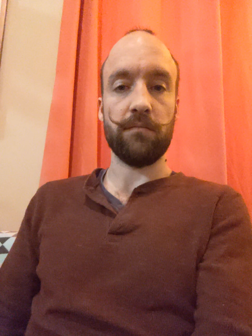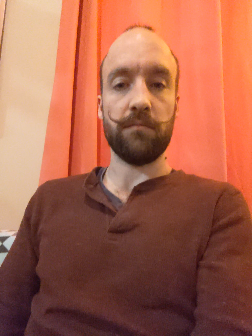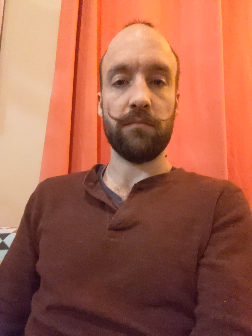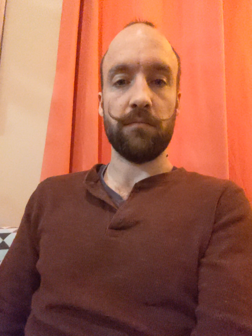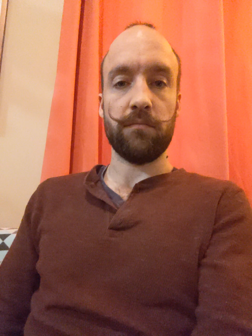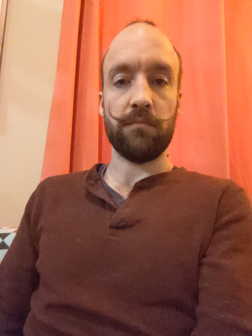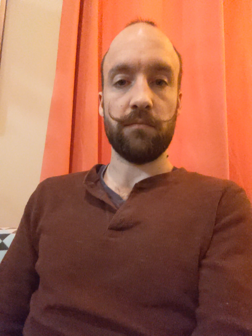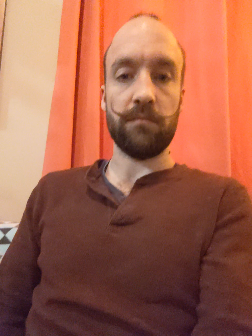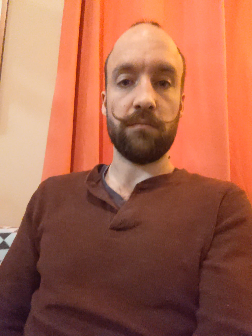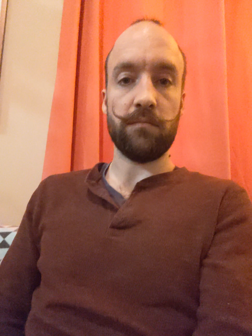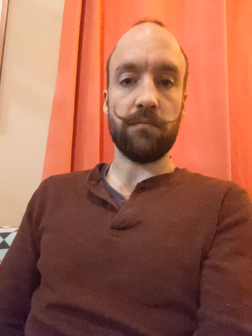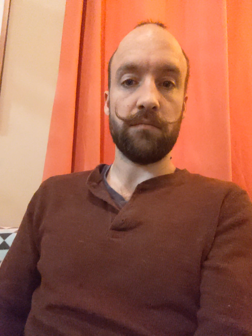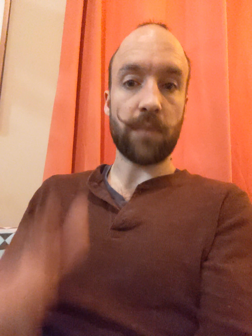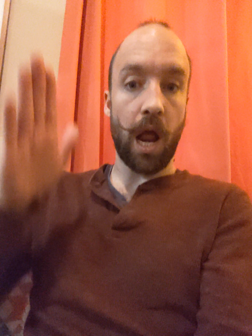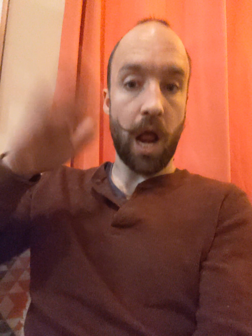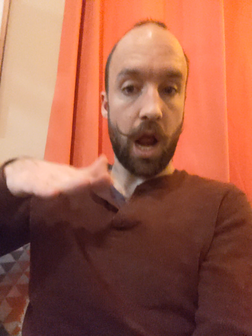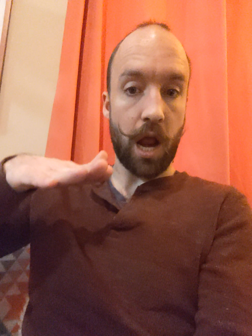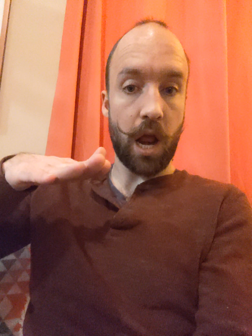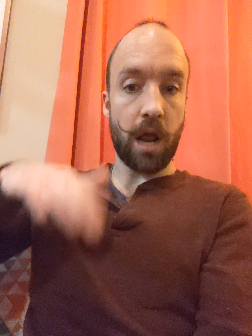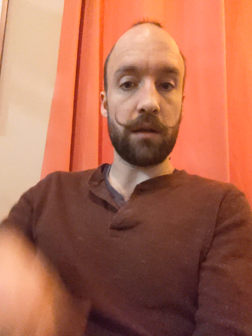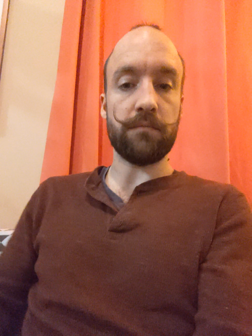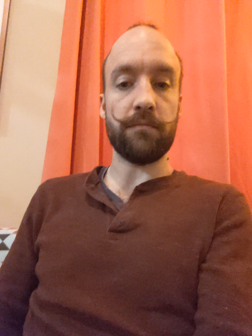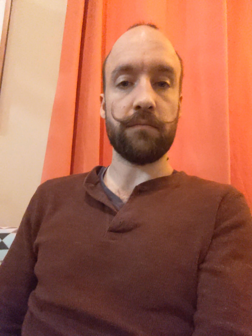on